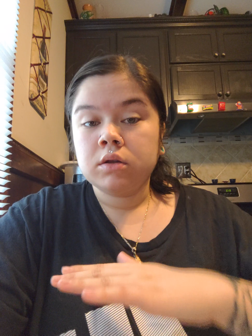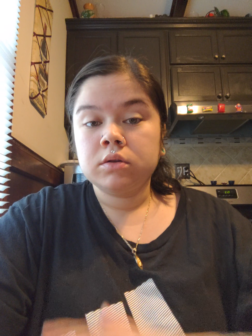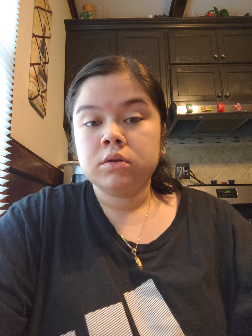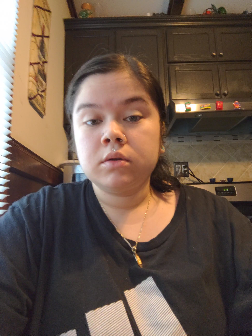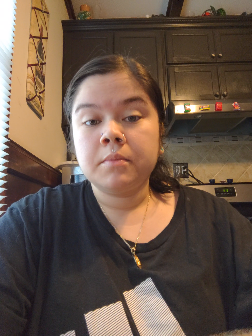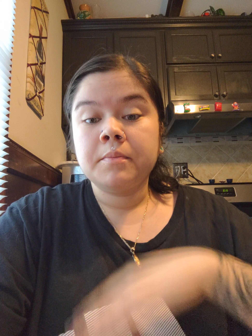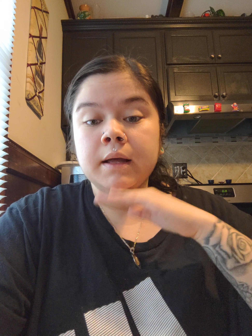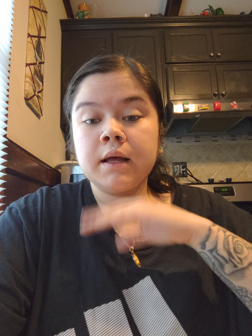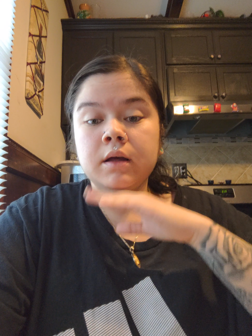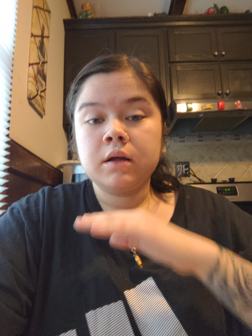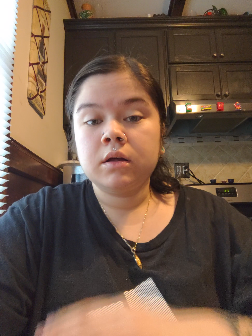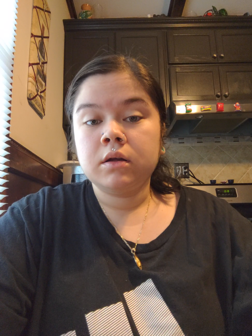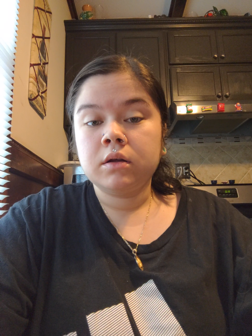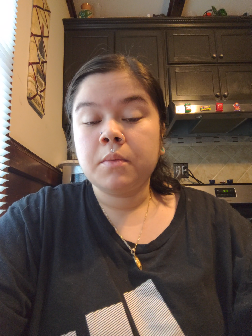pig